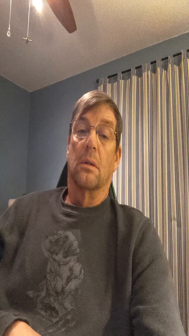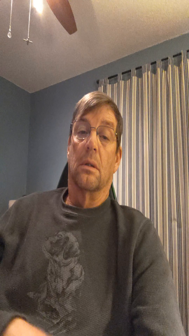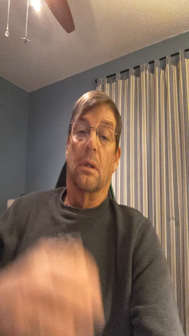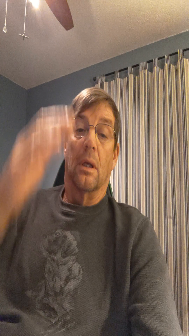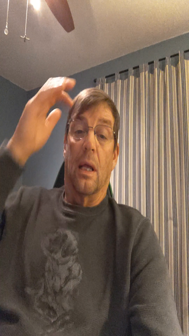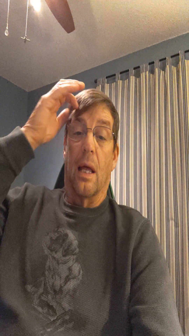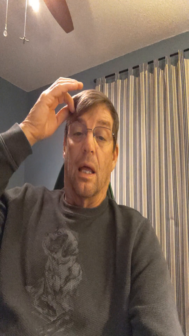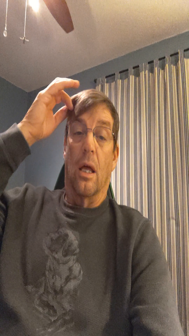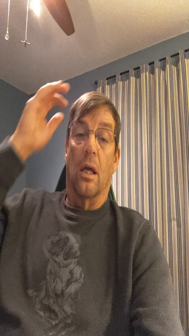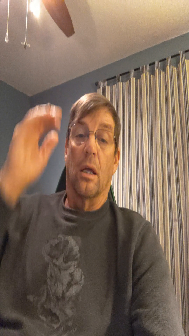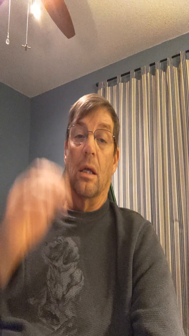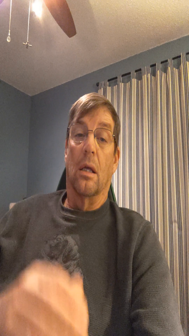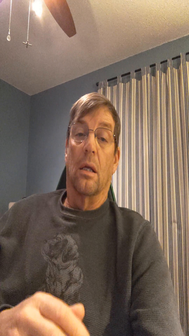hair